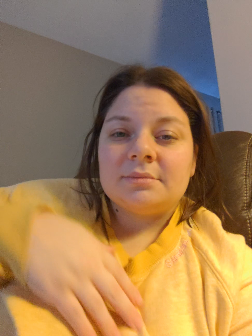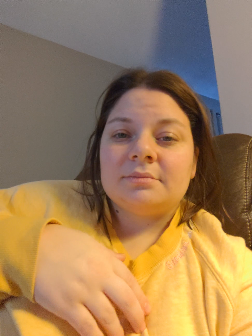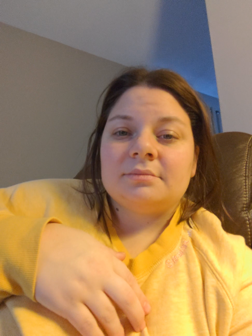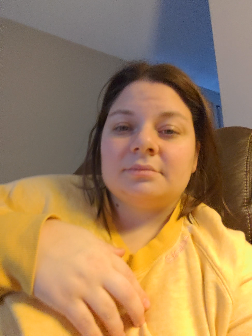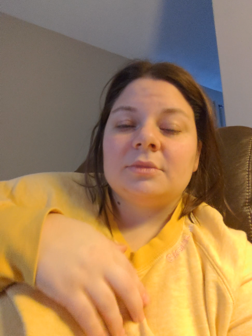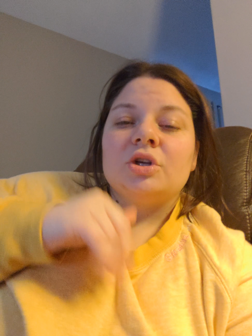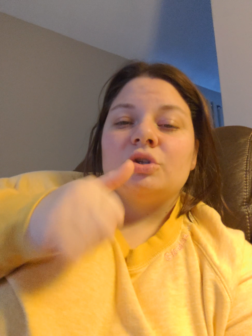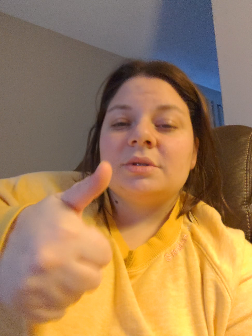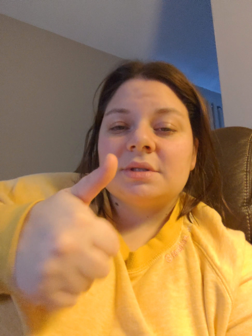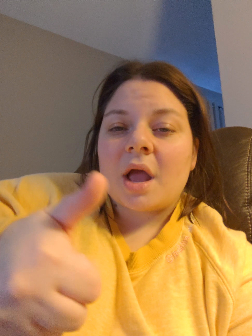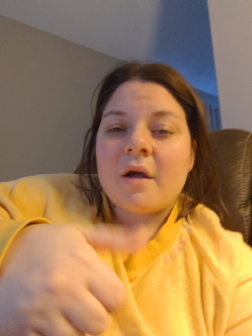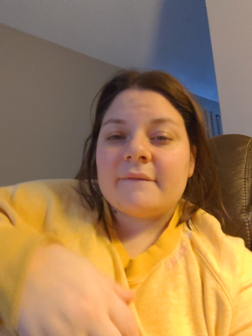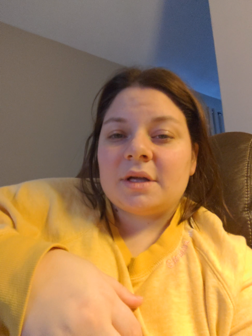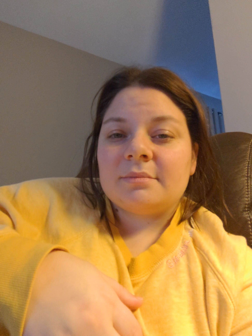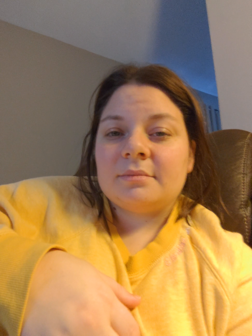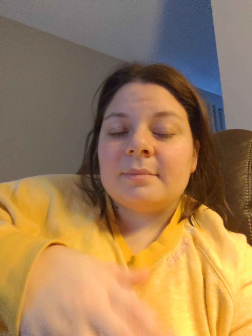yourself